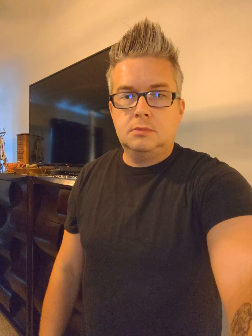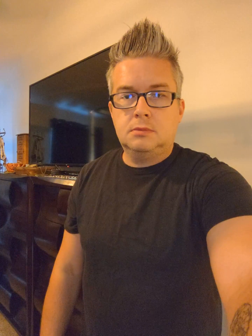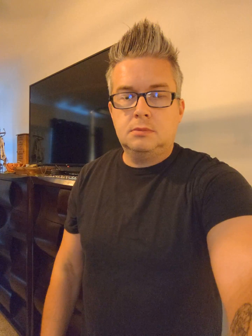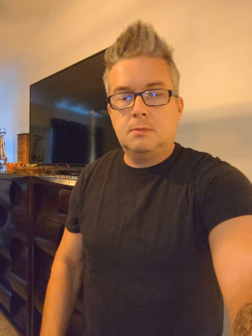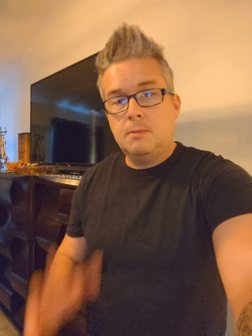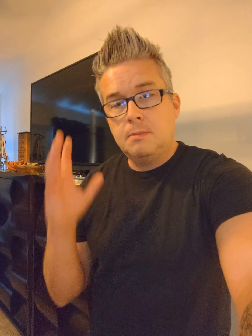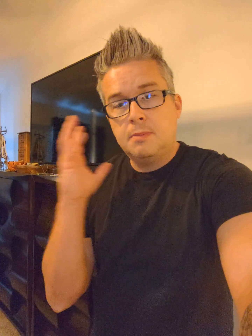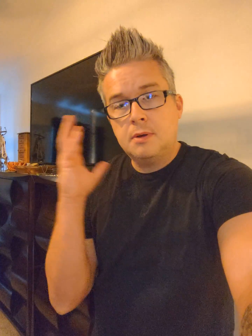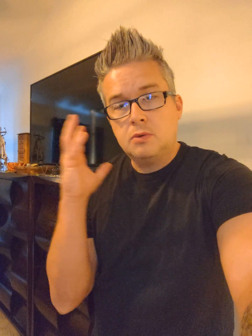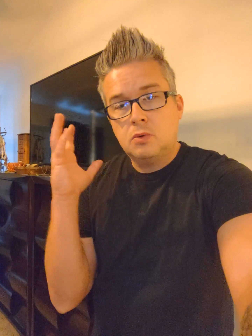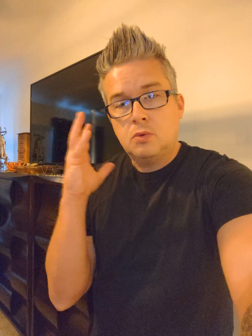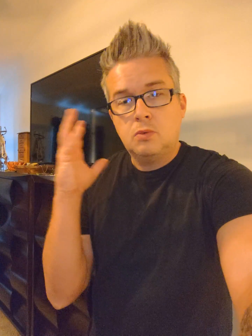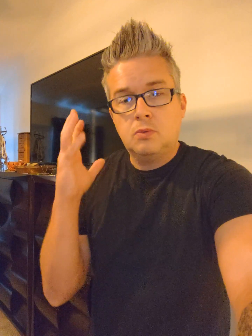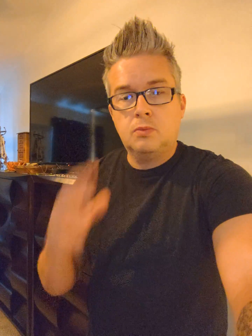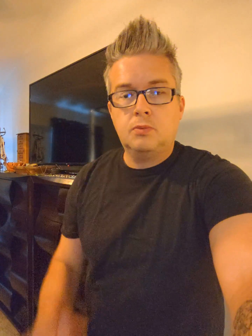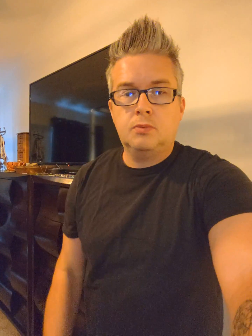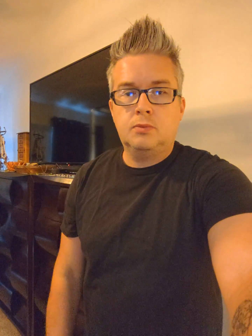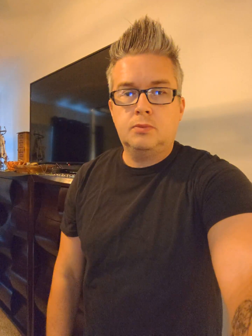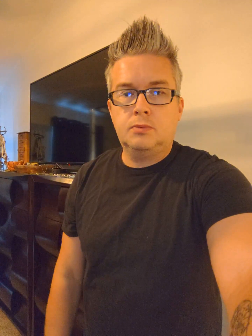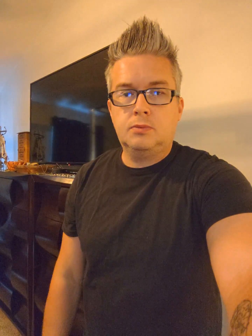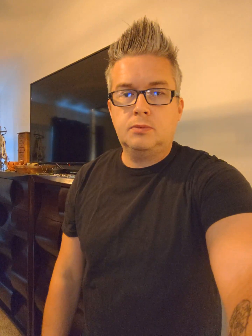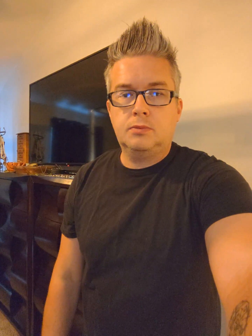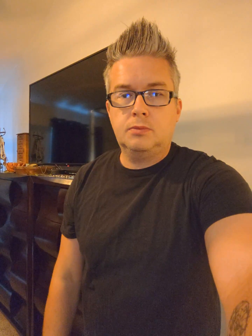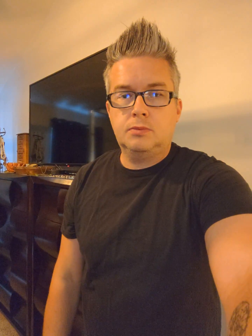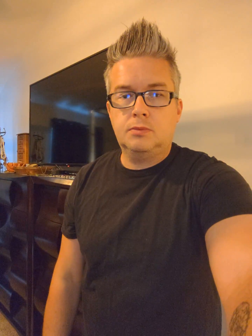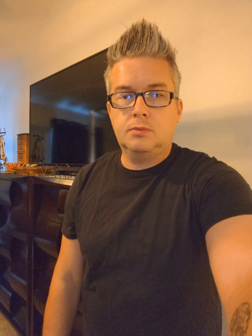pillow